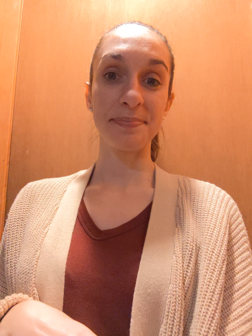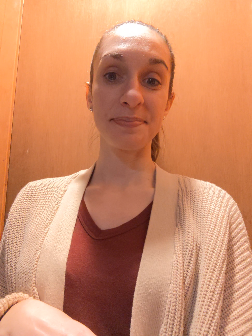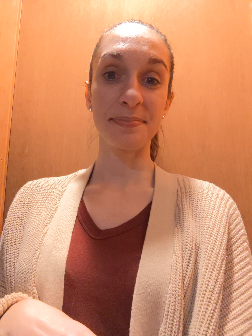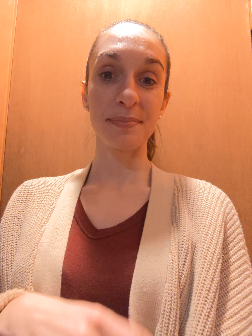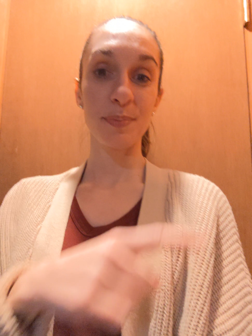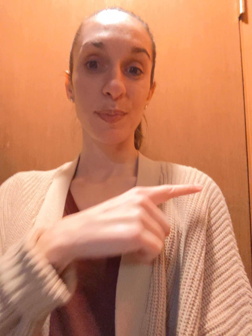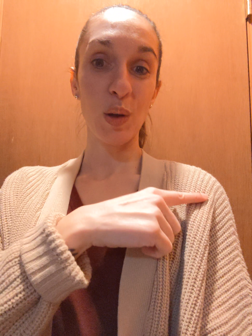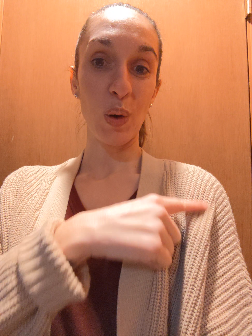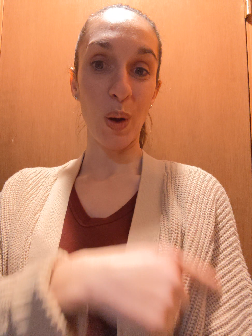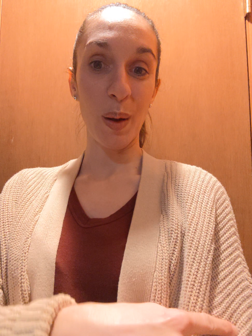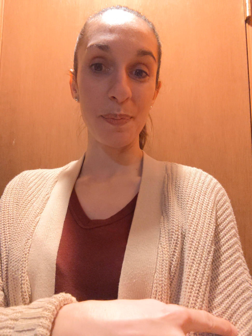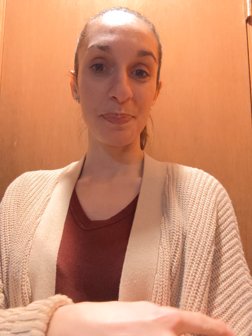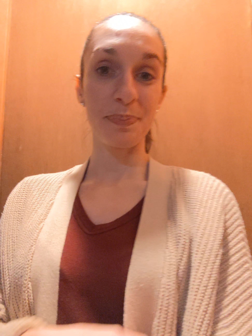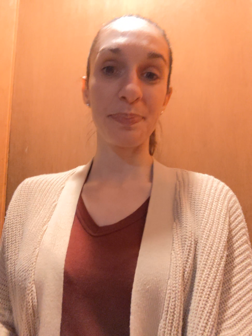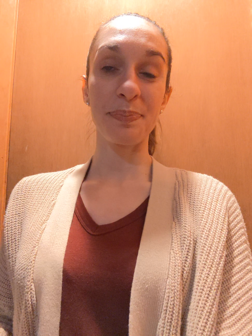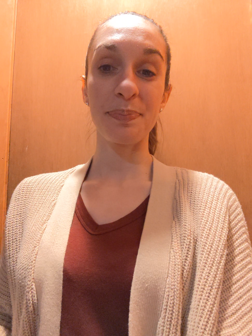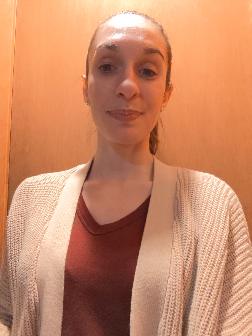arm